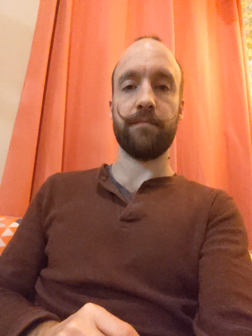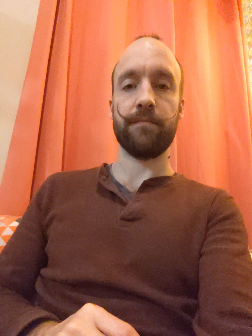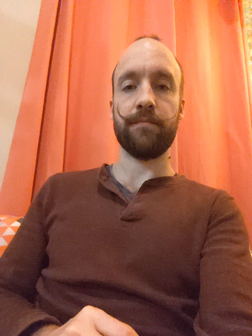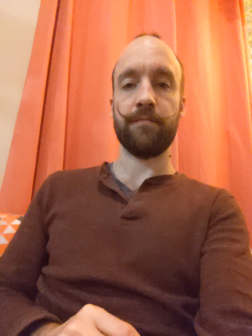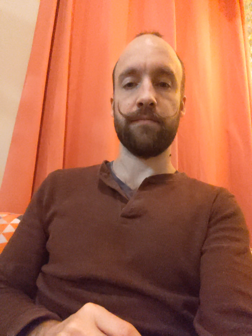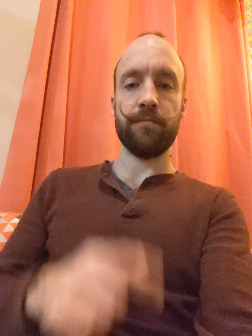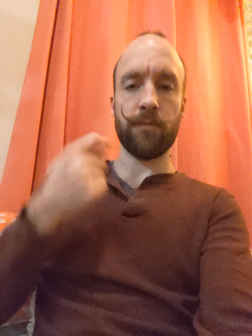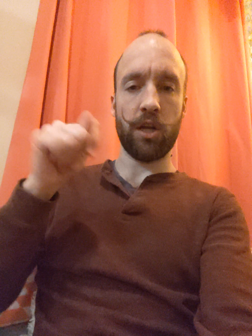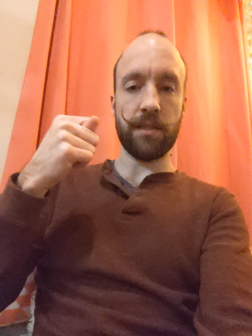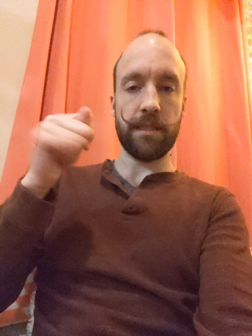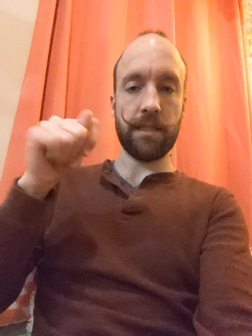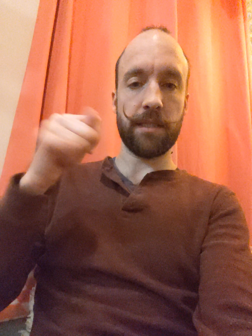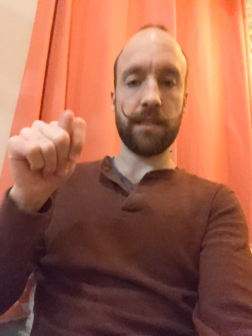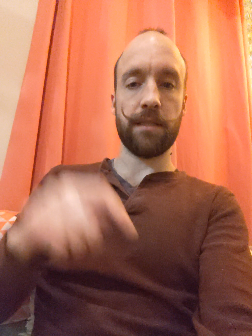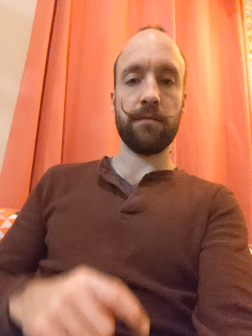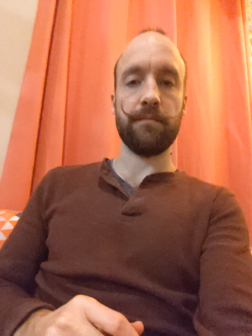toy